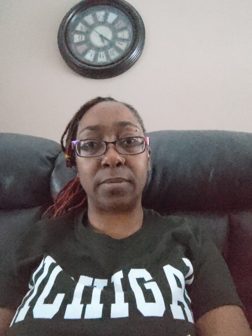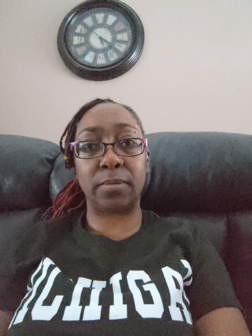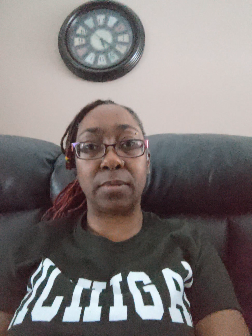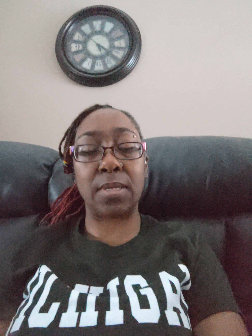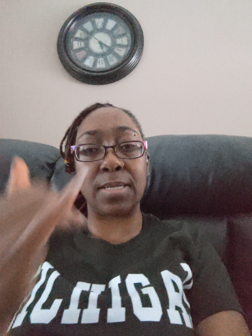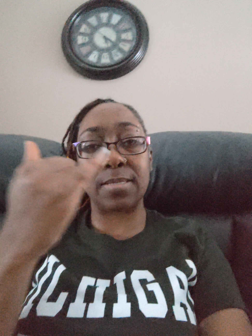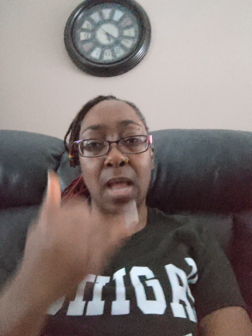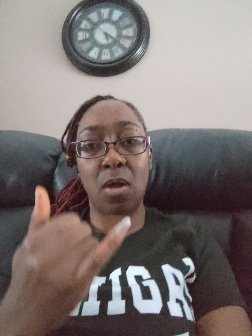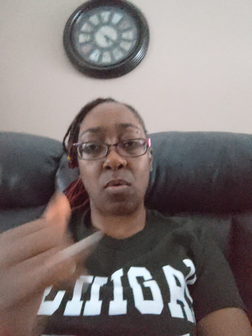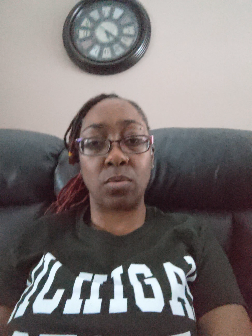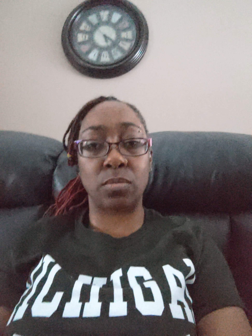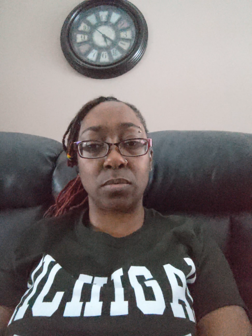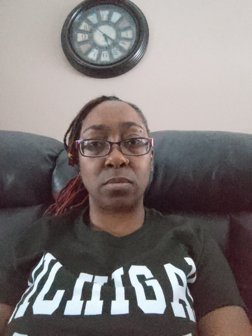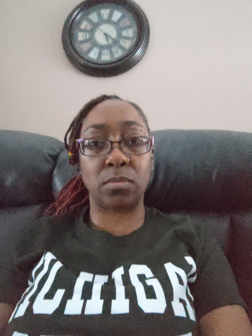now